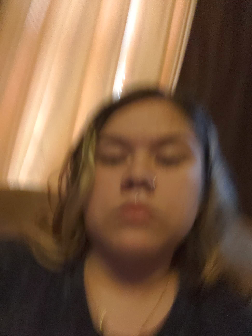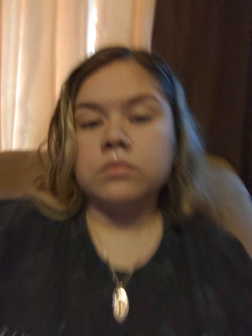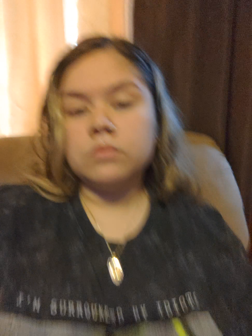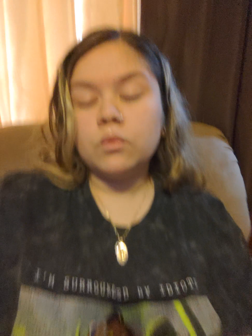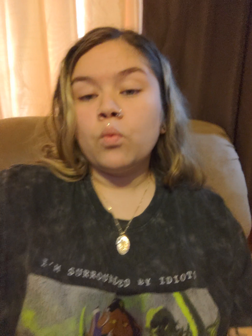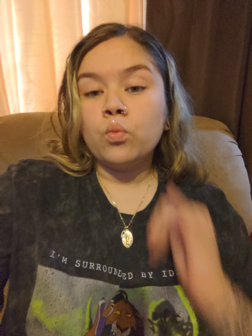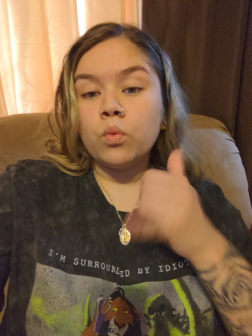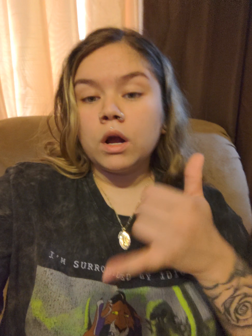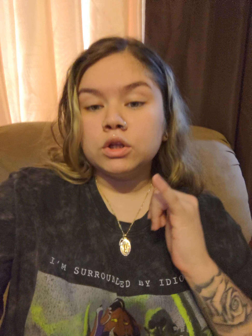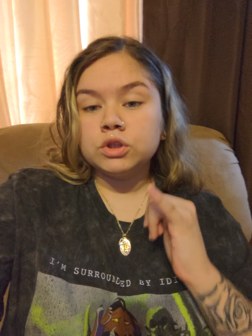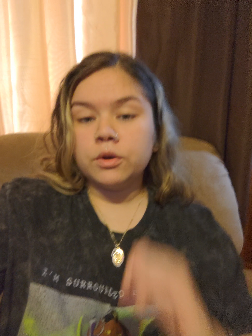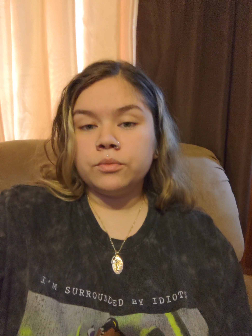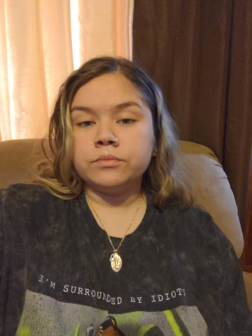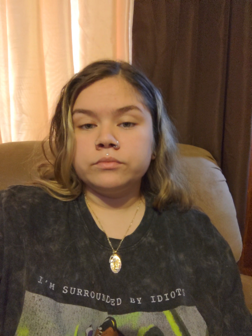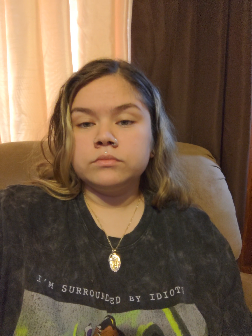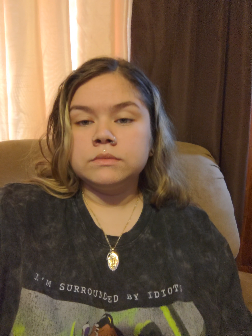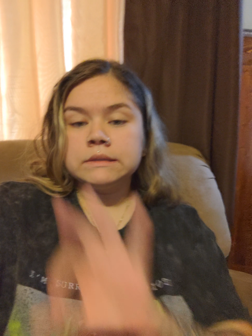rocking chair